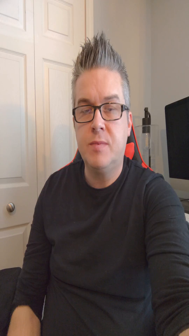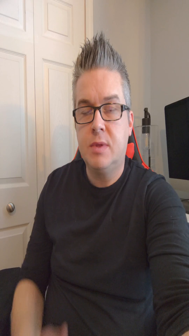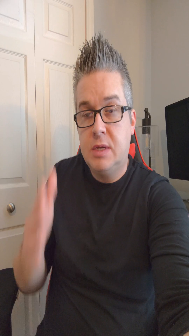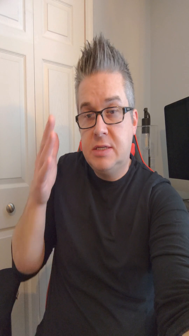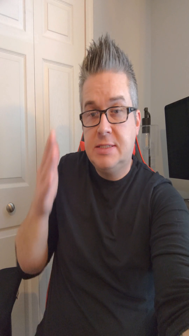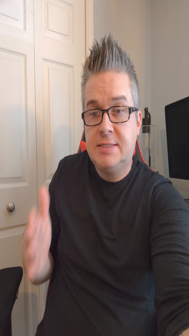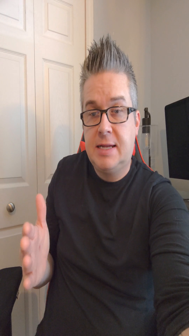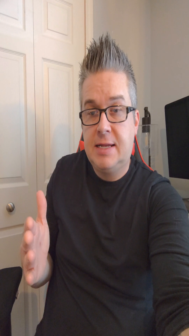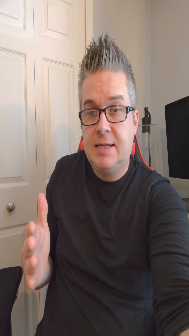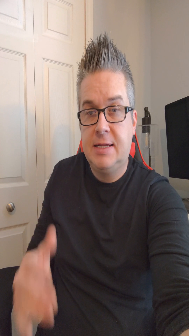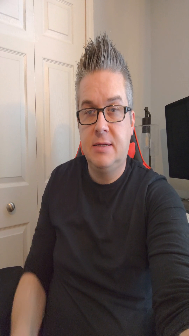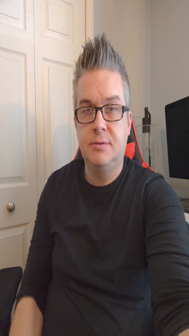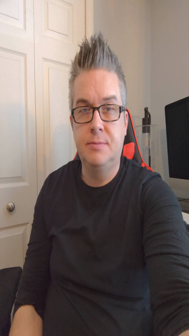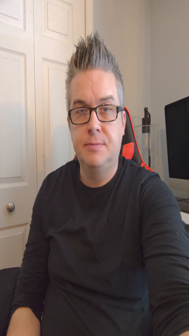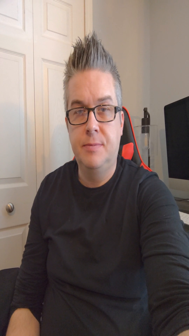beside